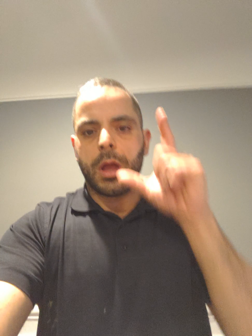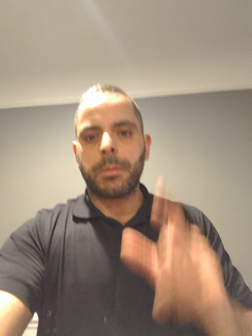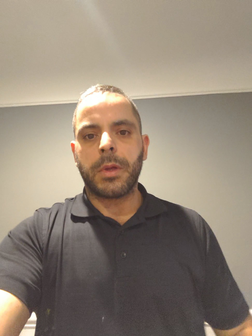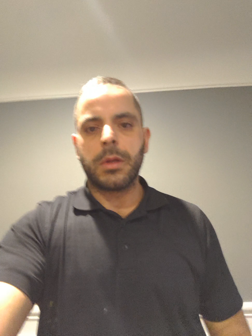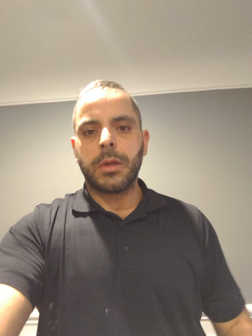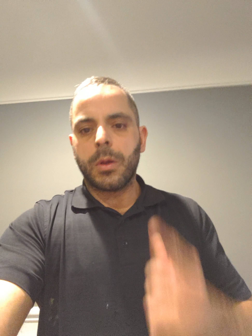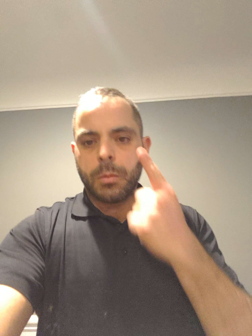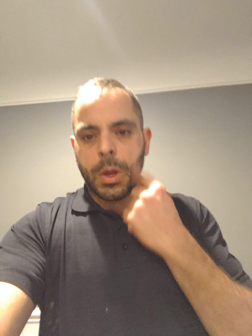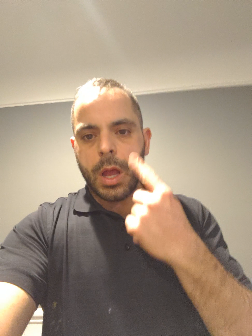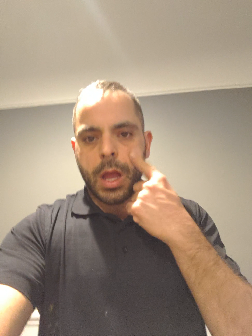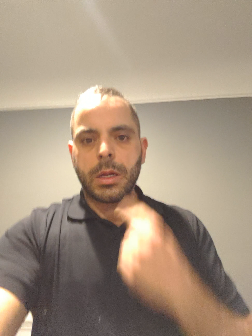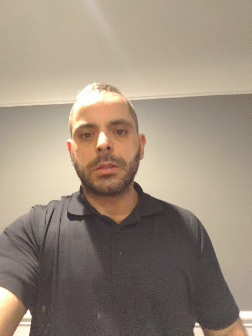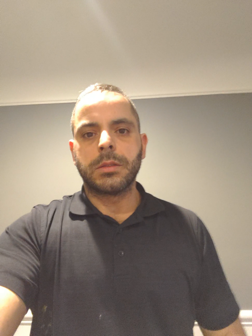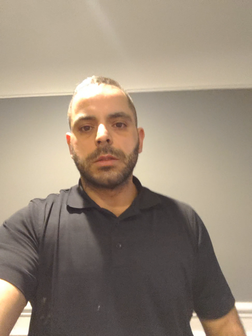cry